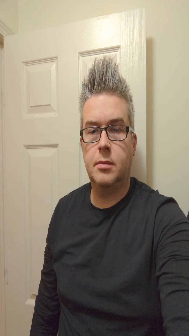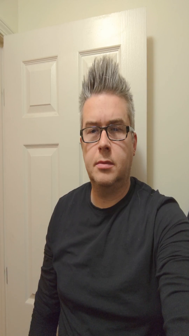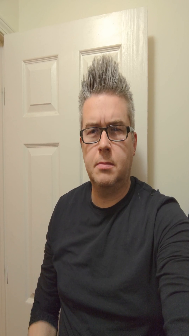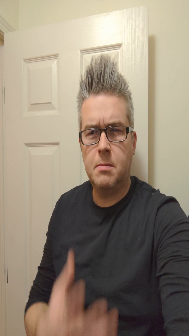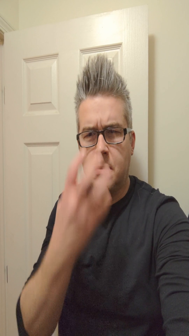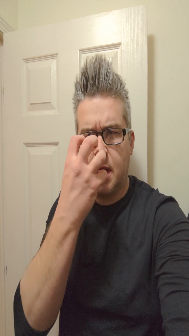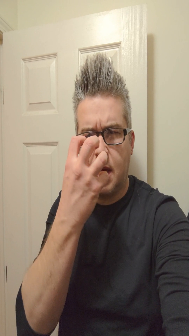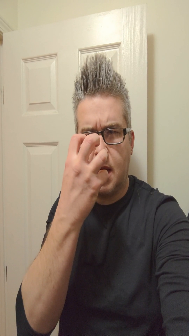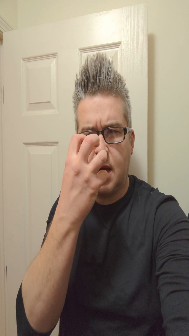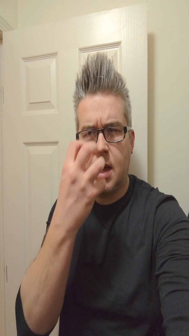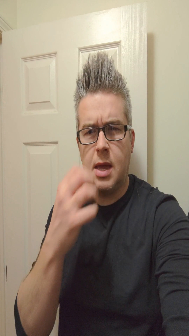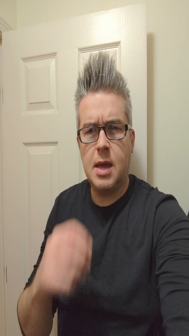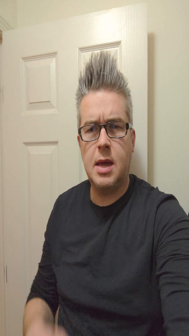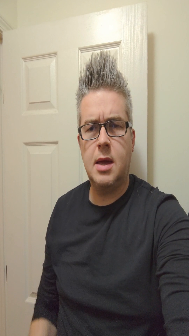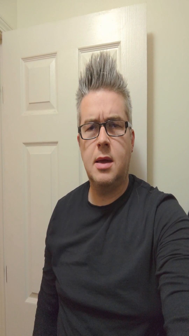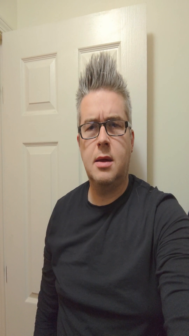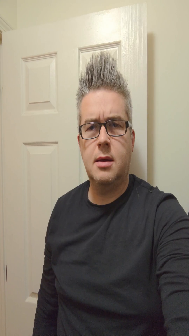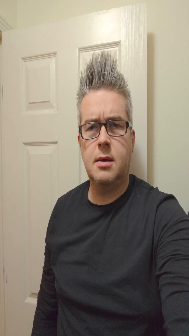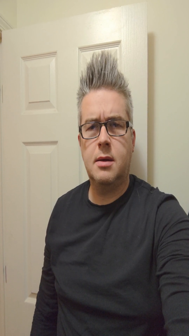mad